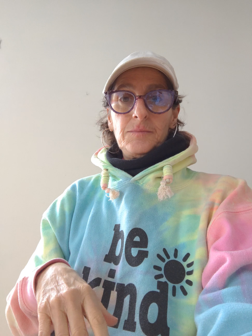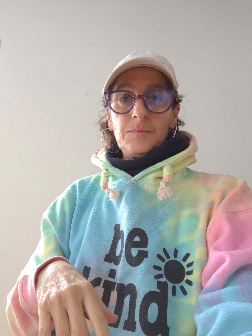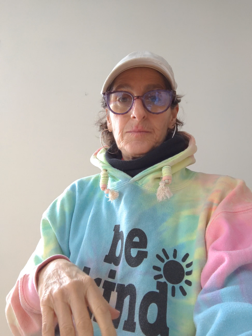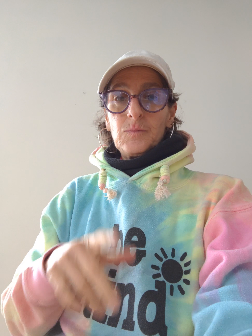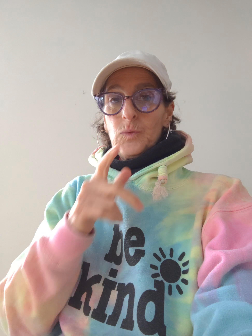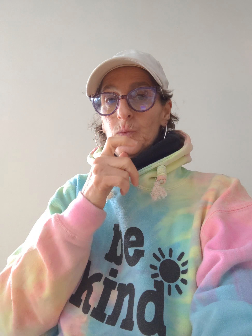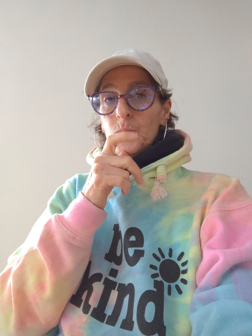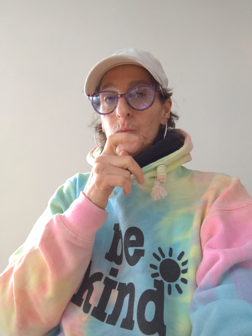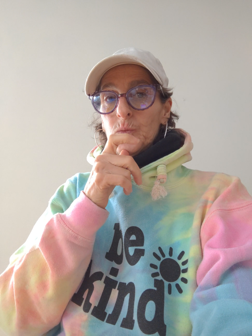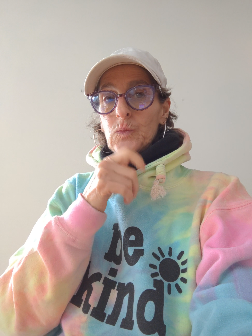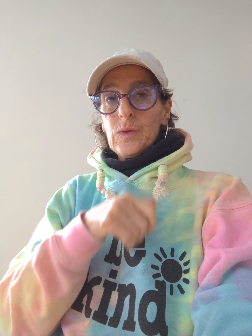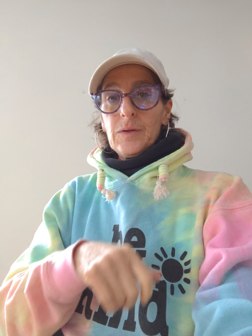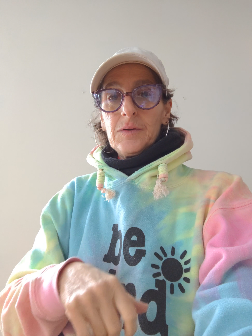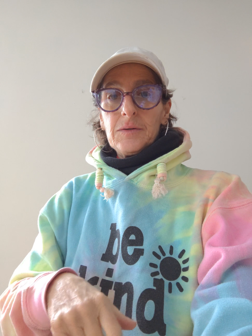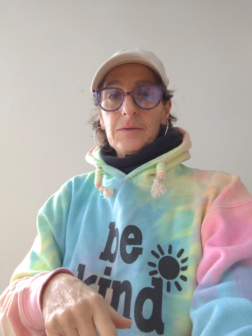who